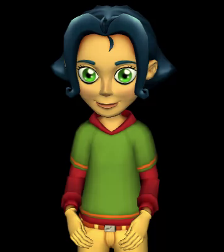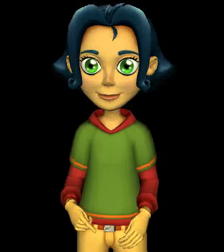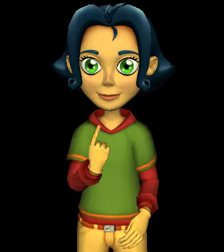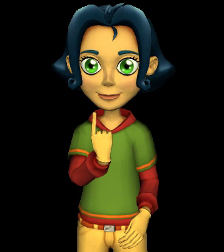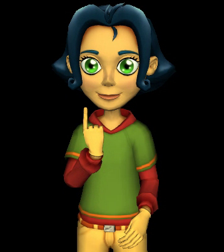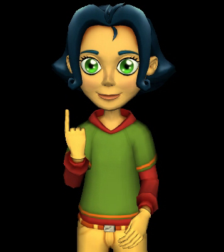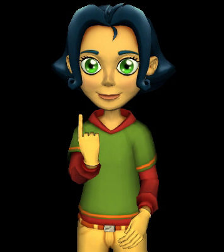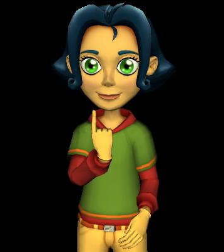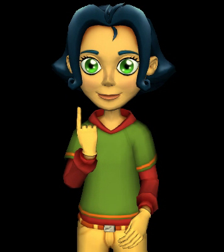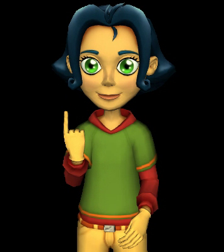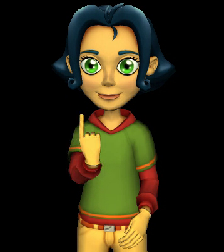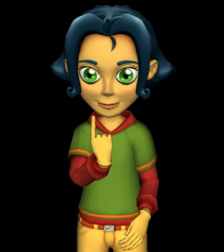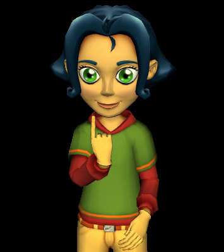دائما